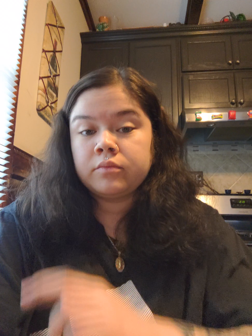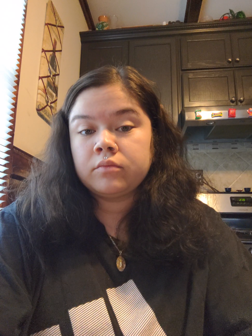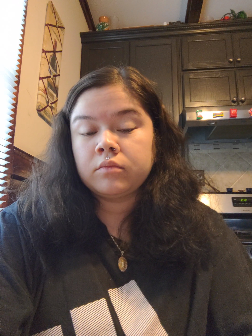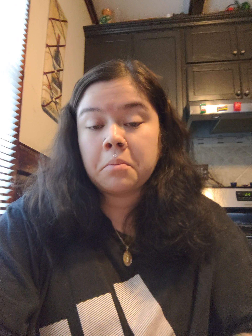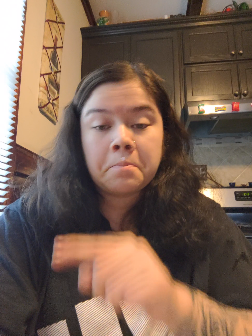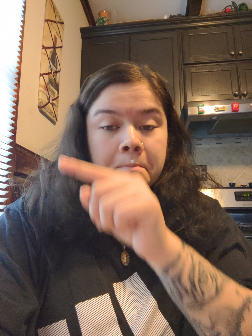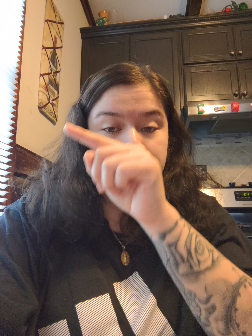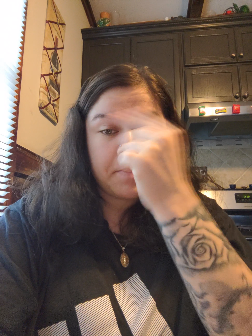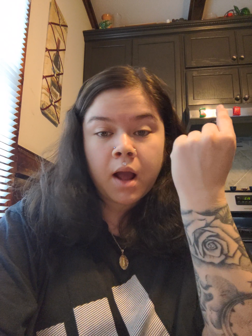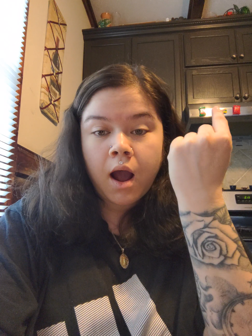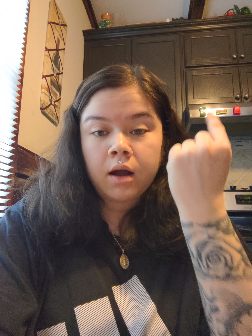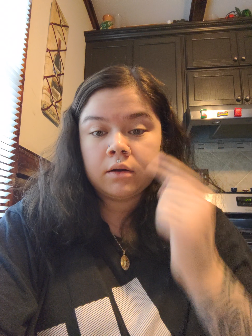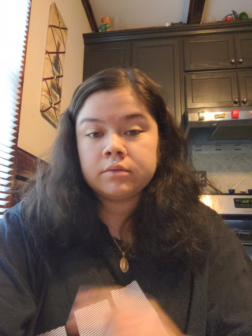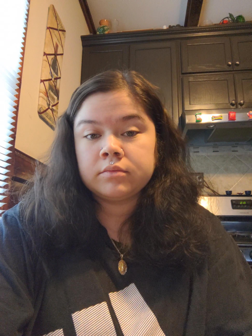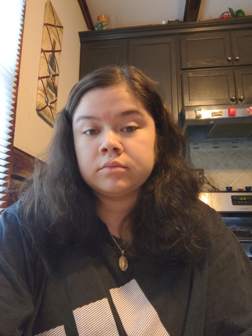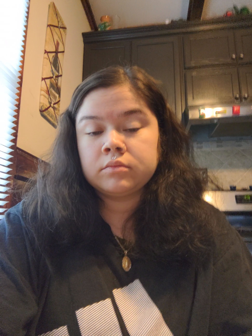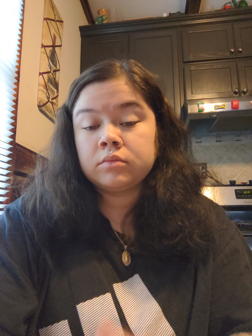black